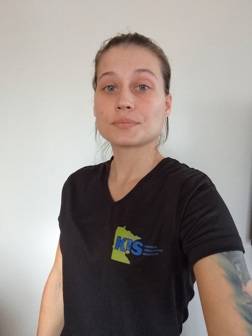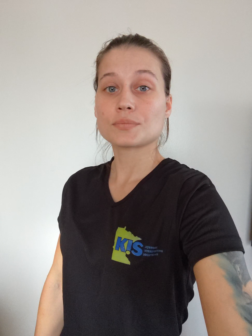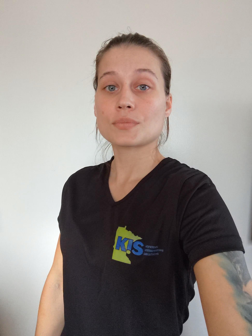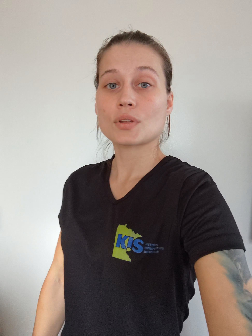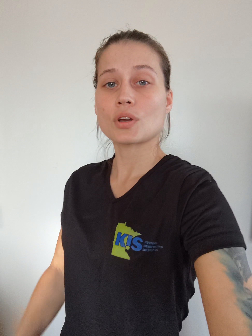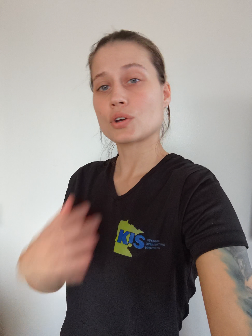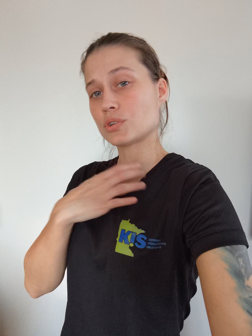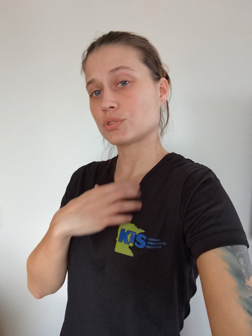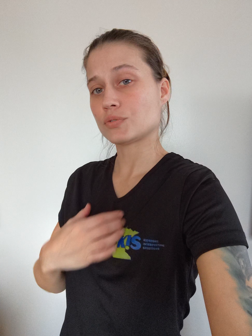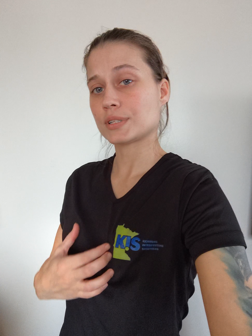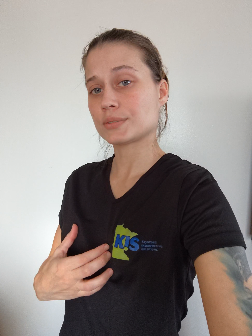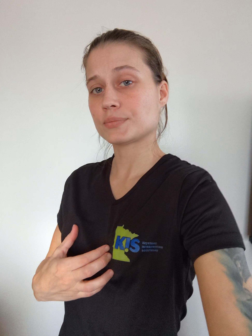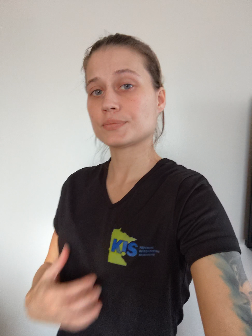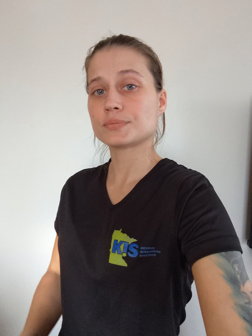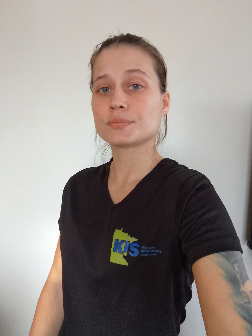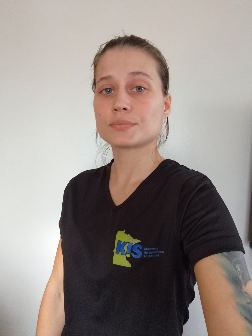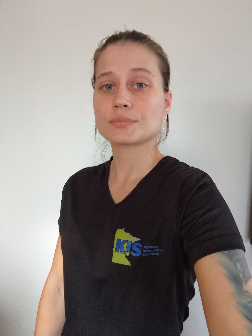hungry